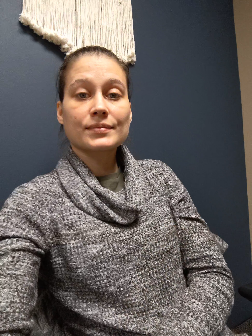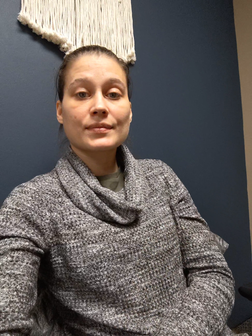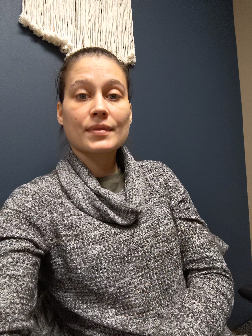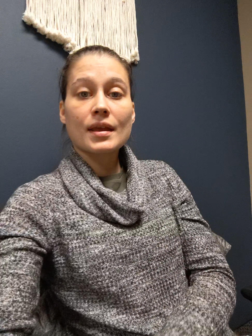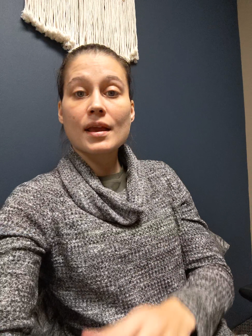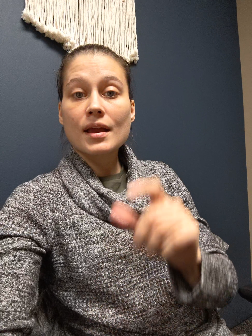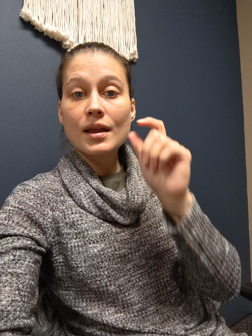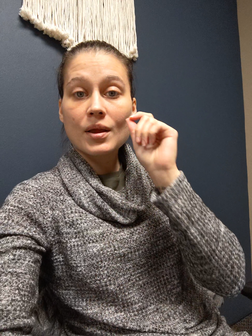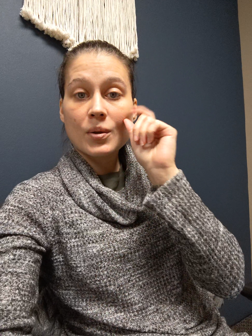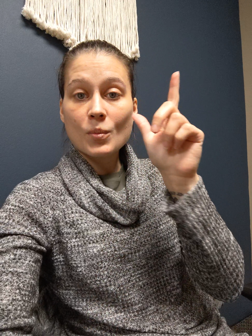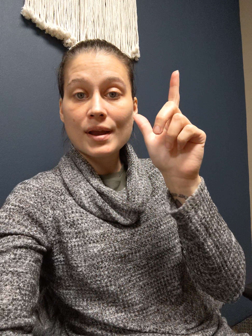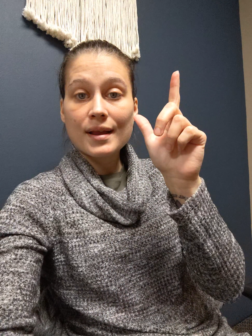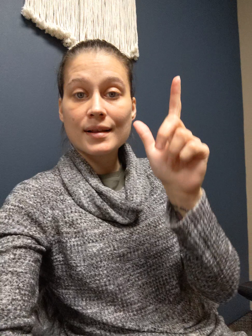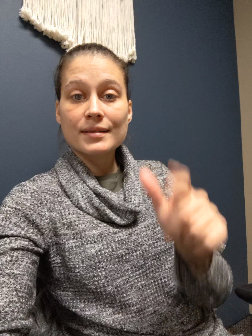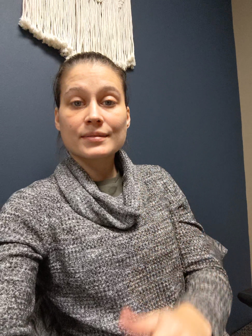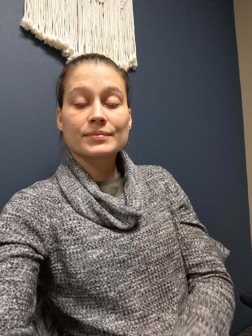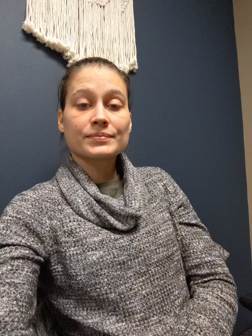awake